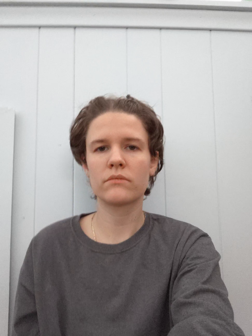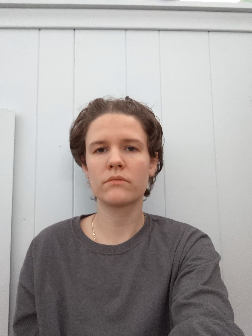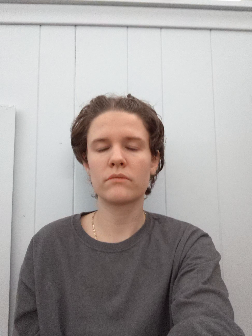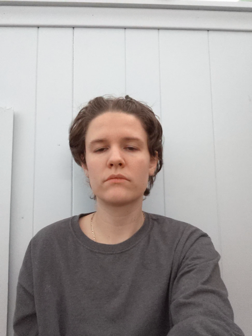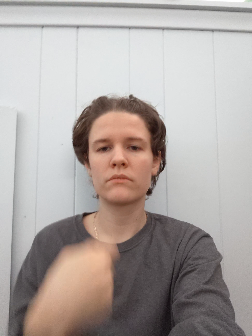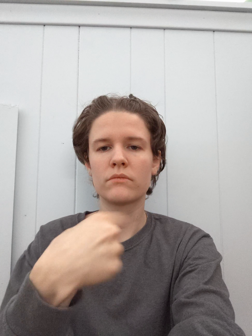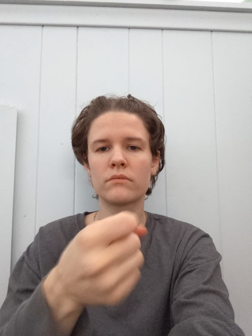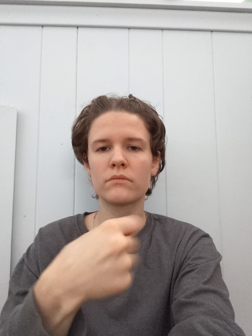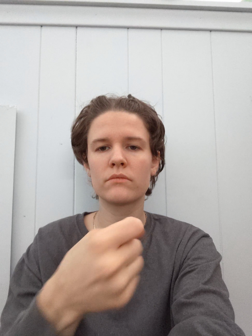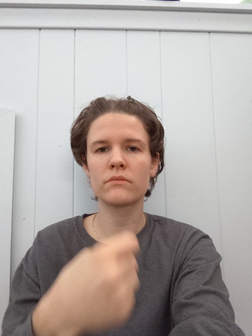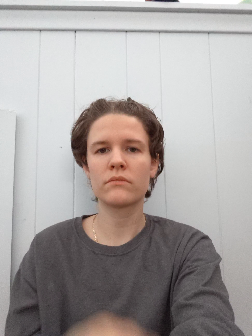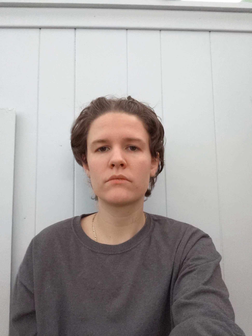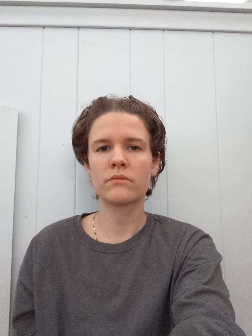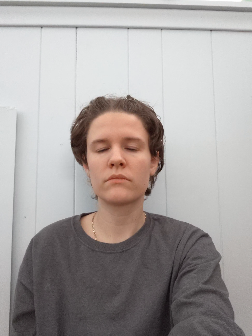make